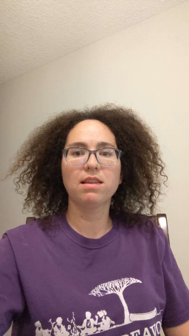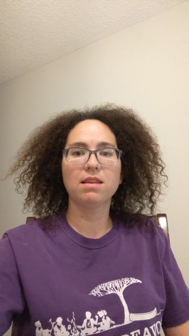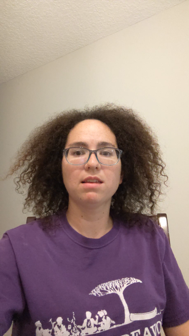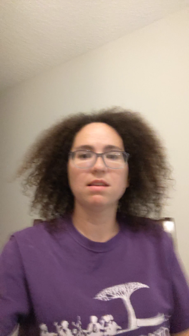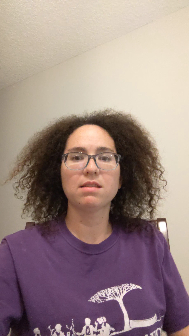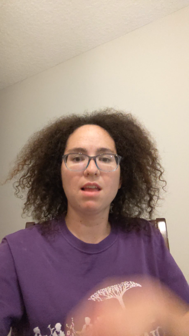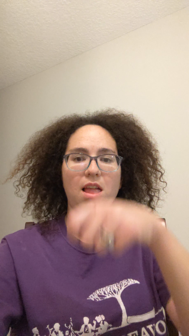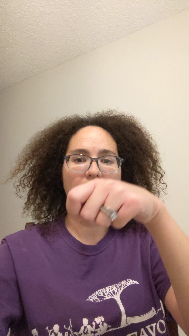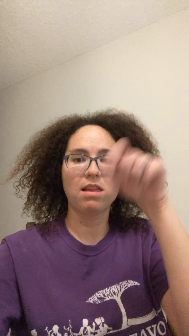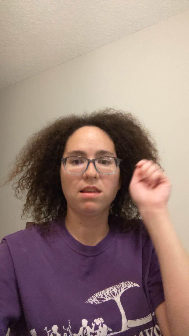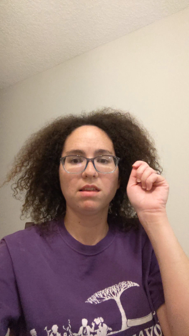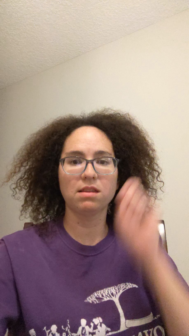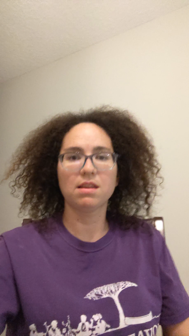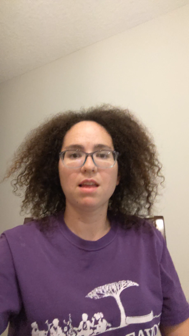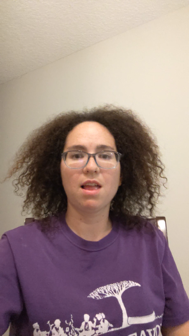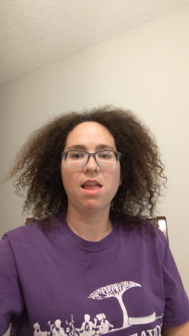rip